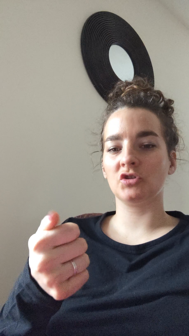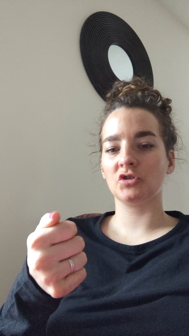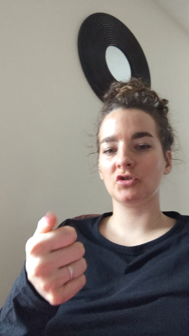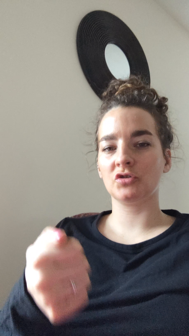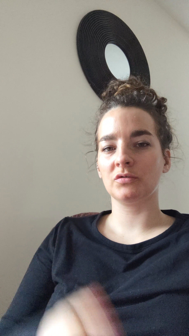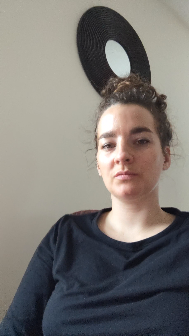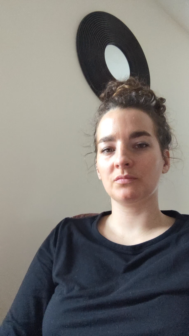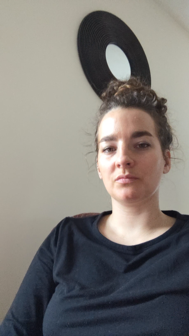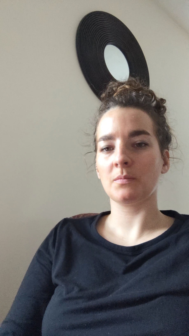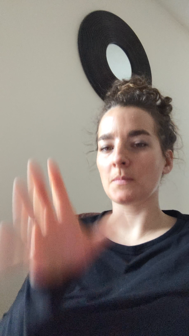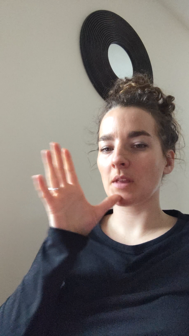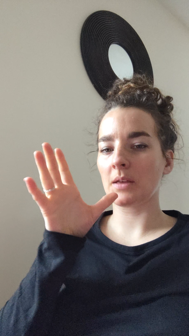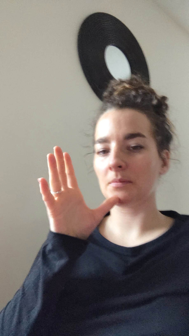mommy